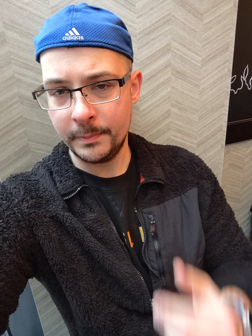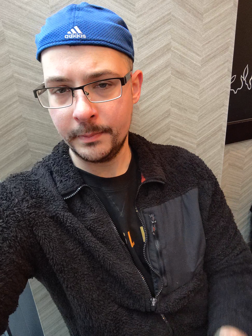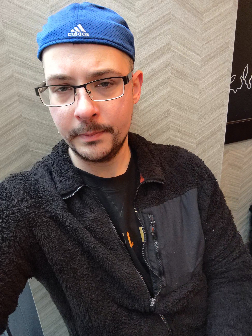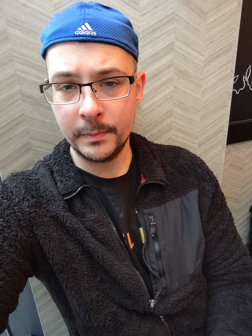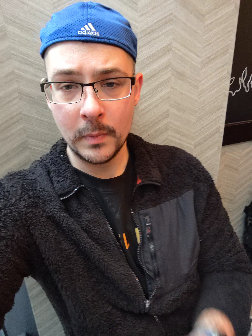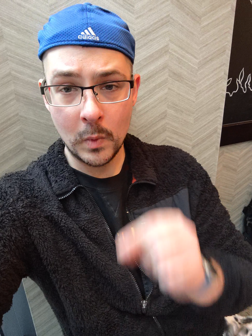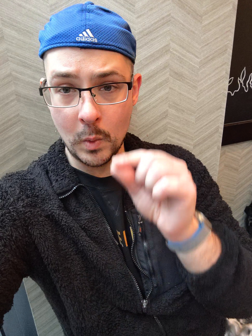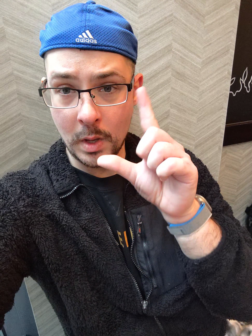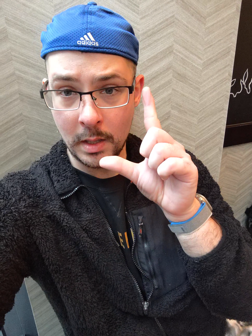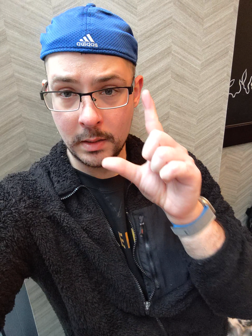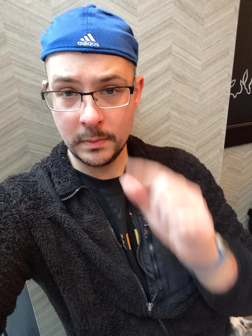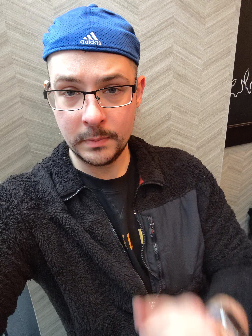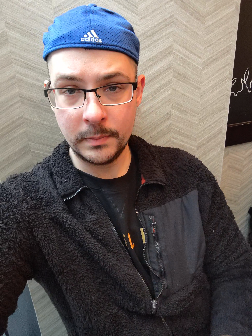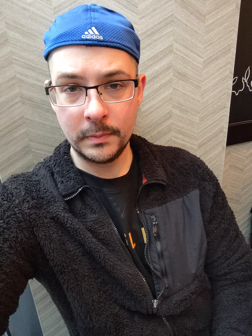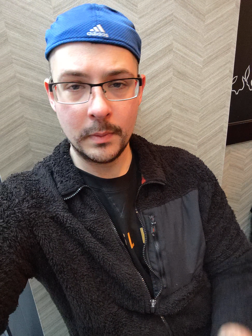awake